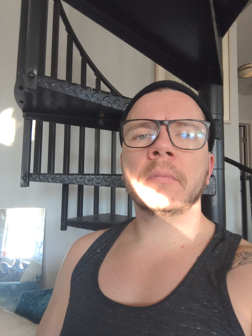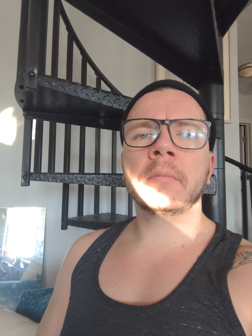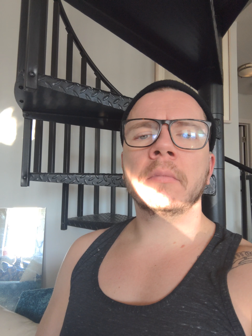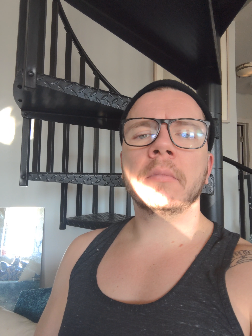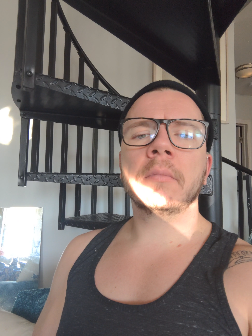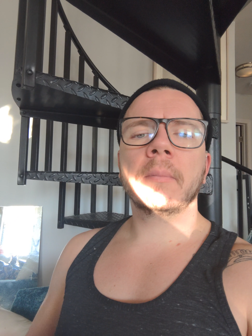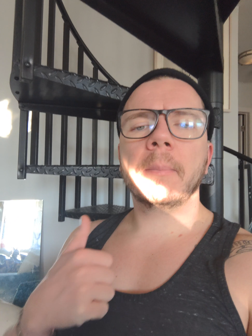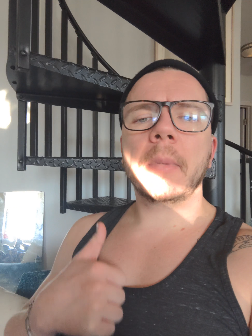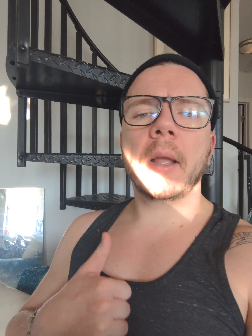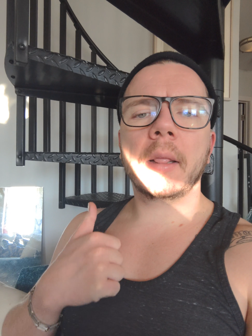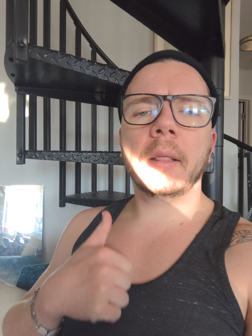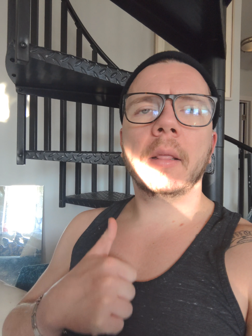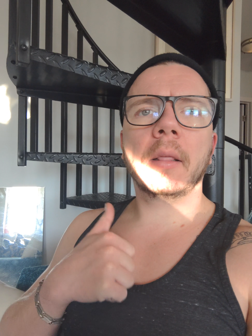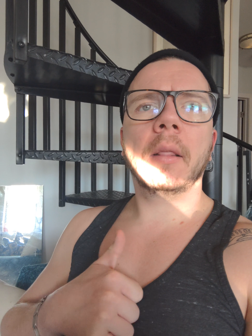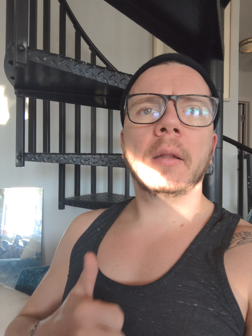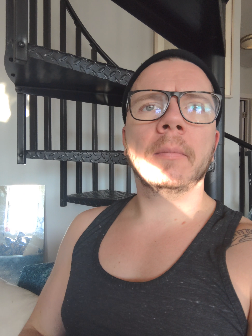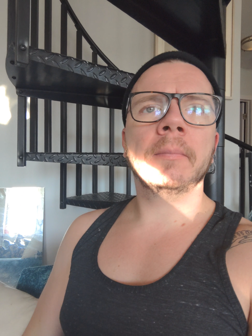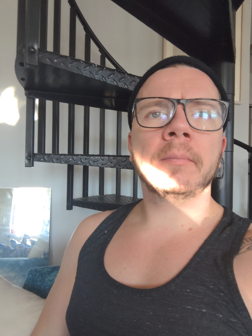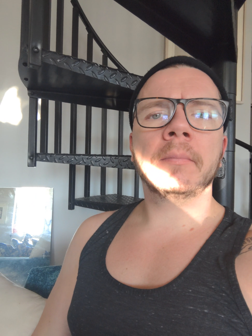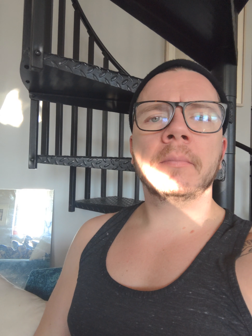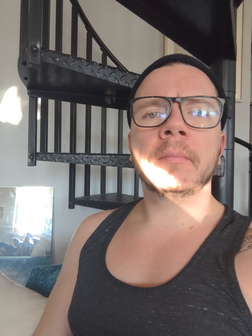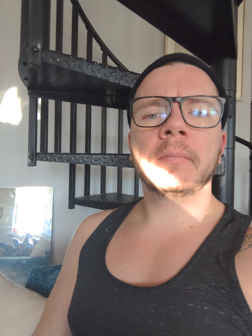bath